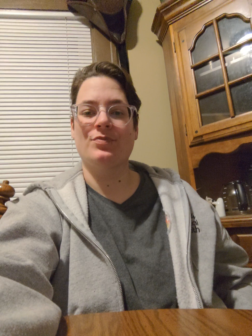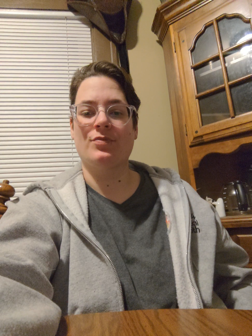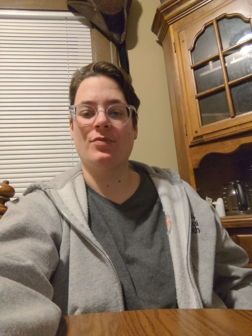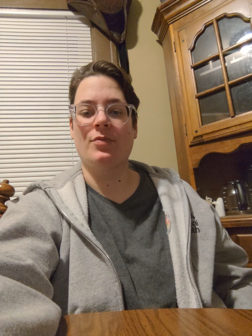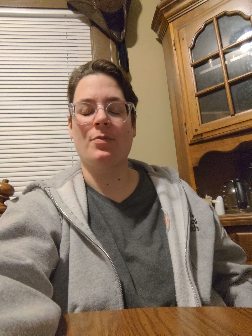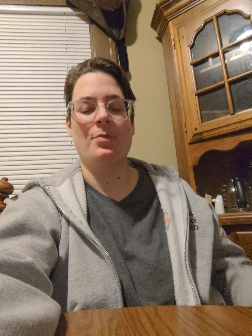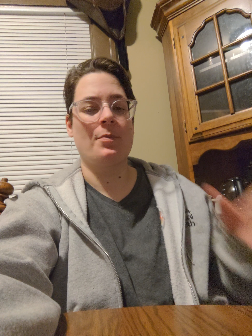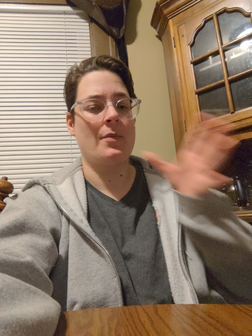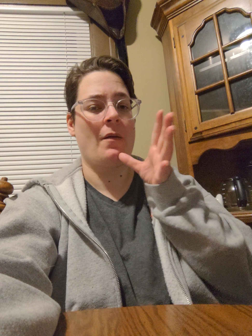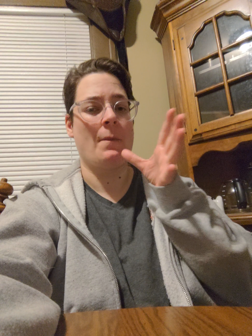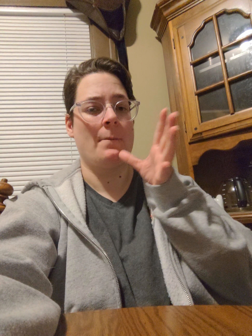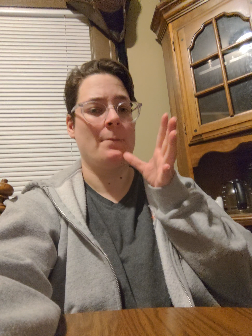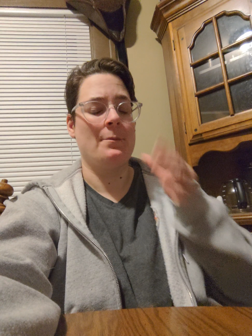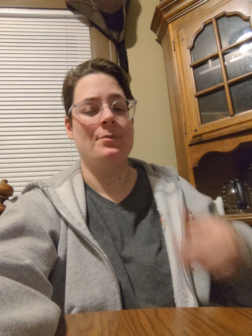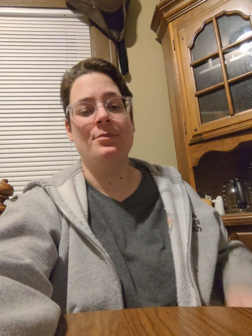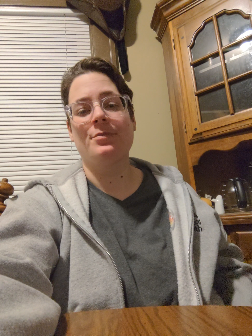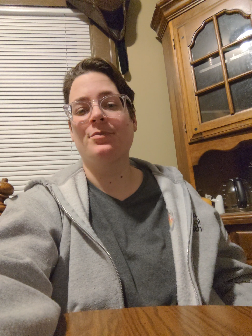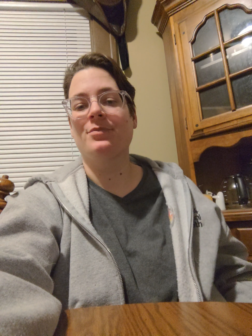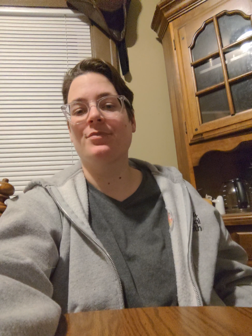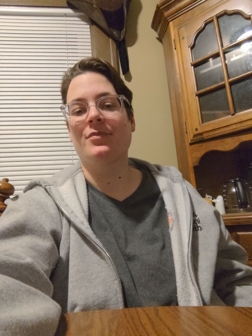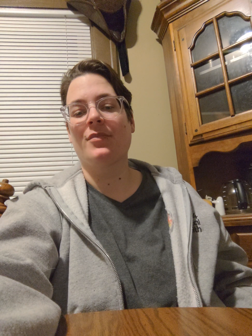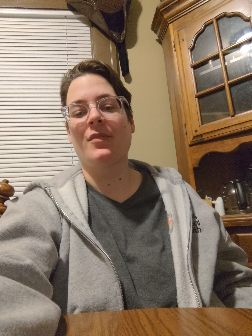mom